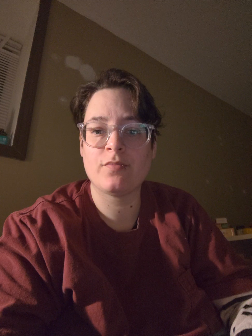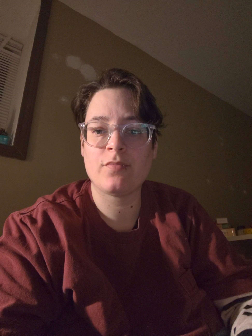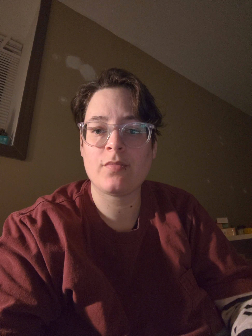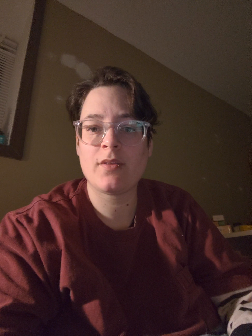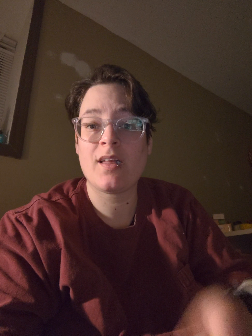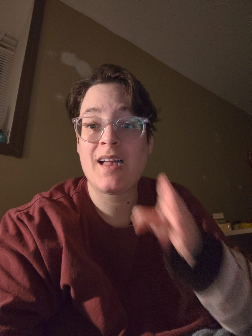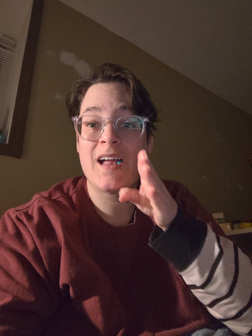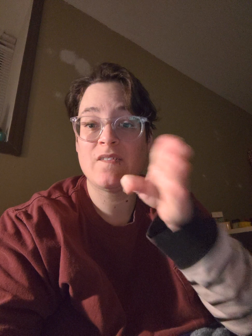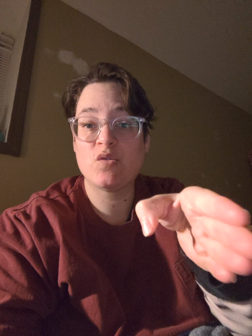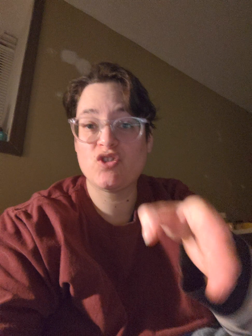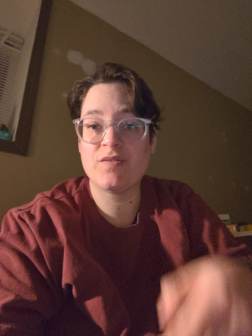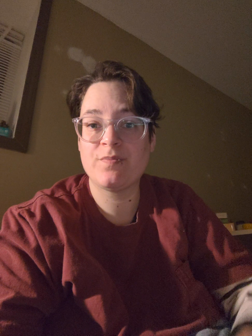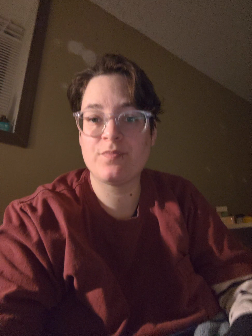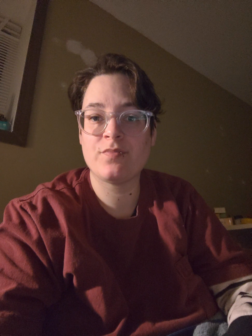after